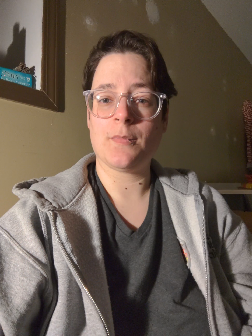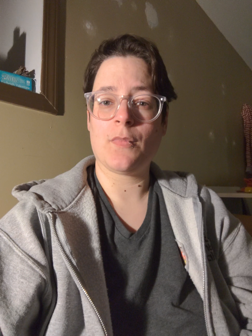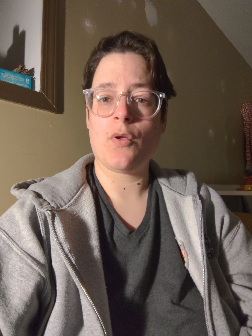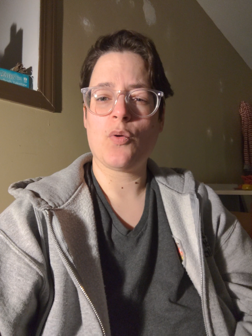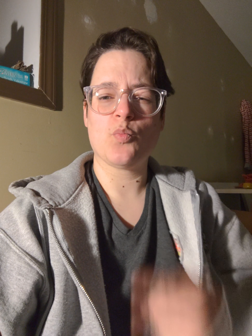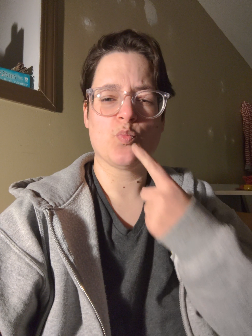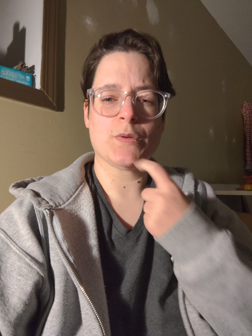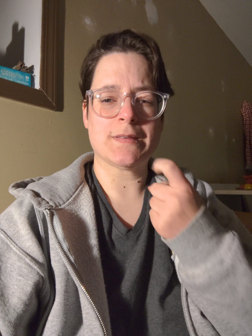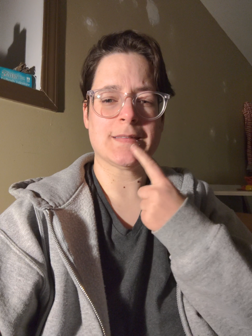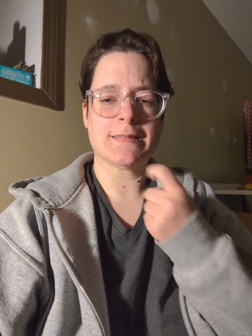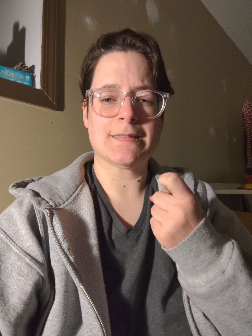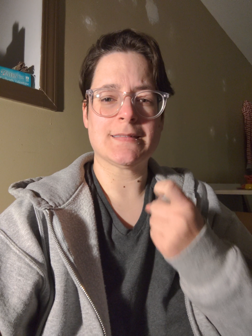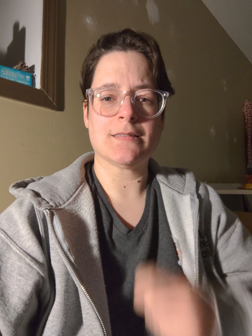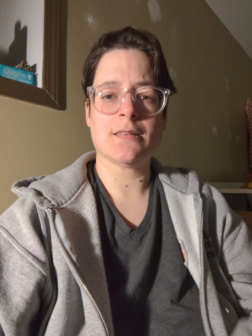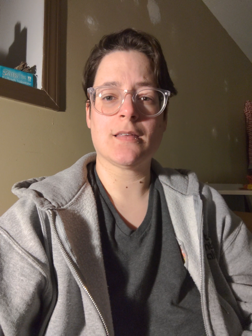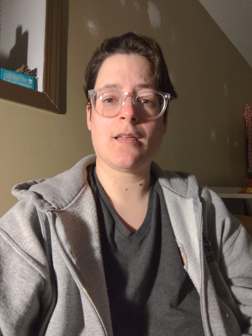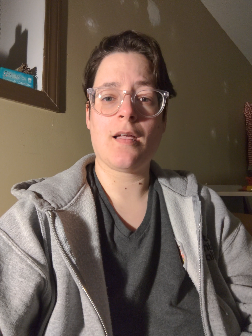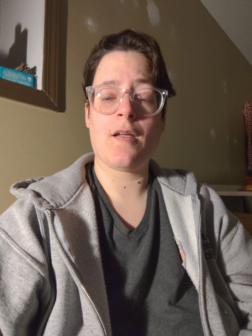red